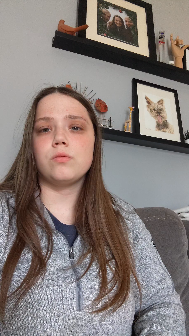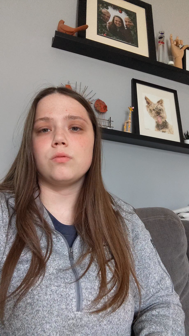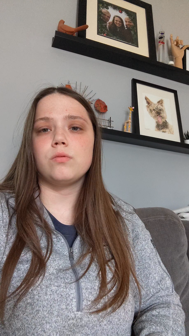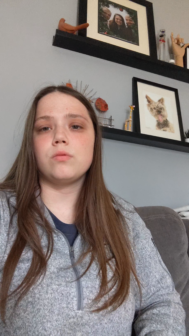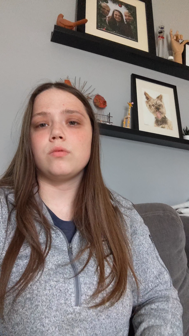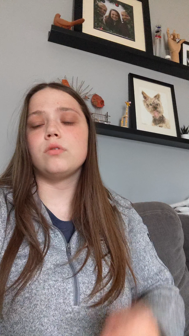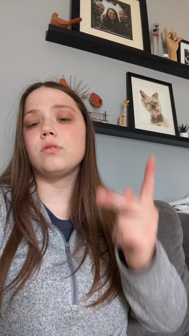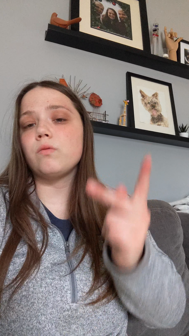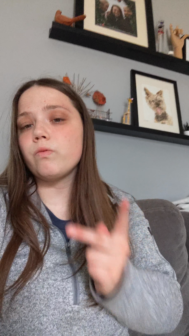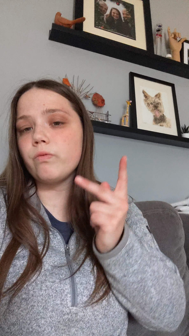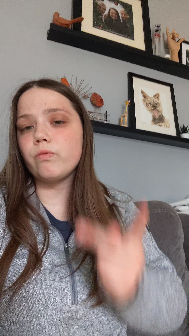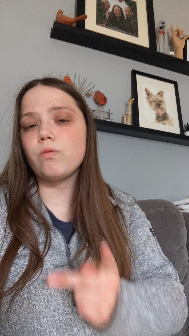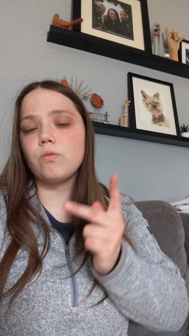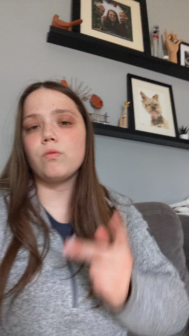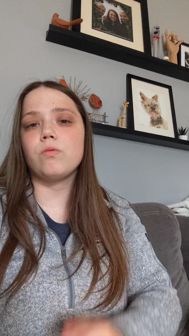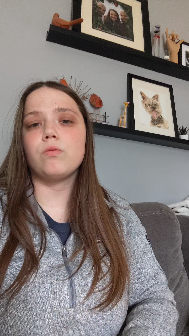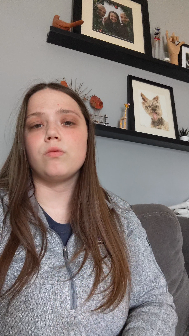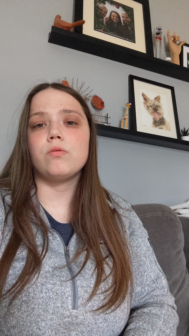careful